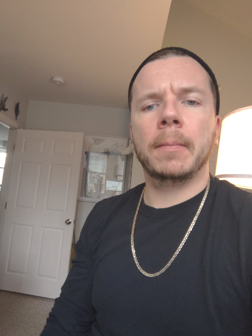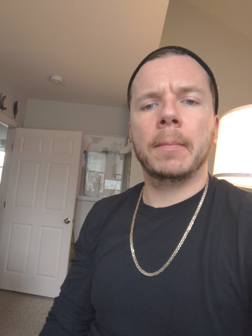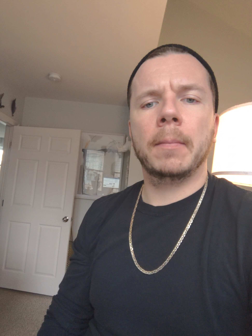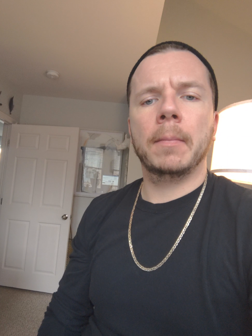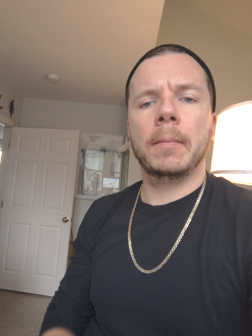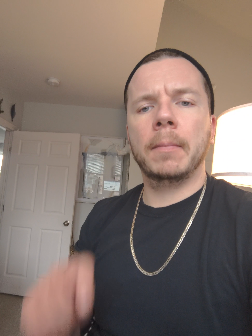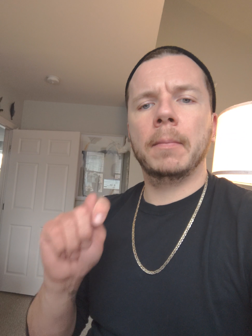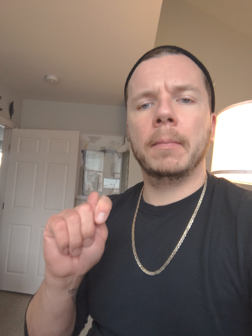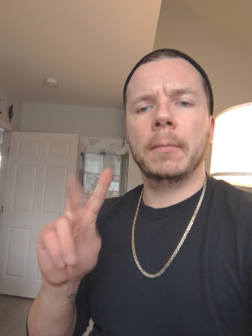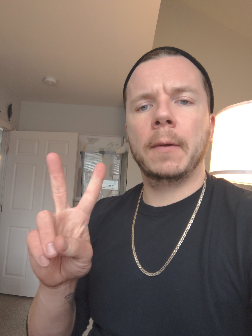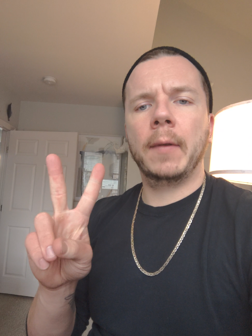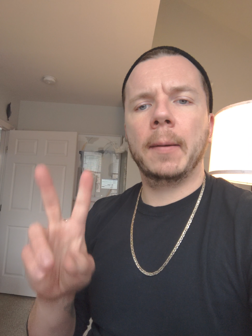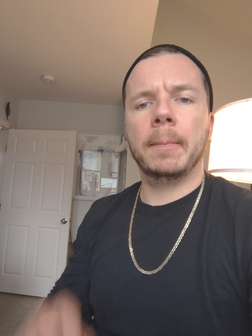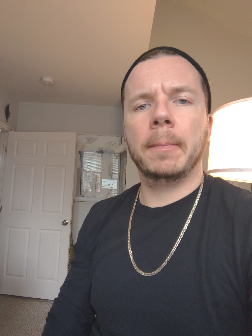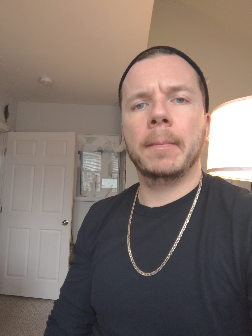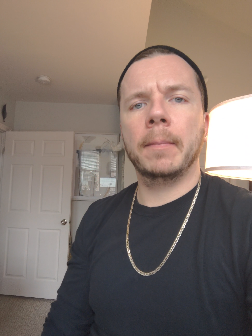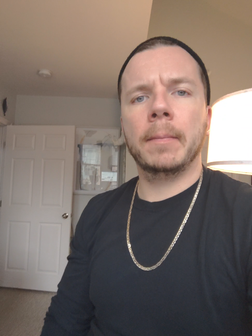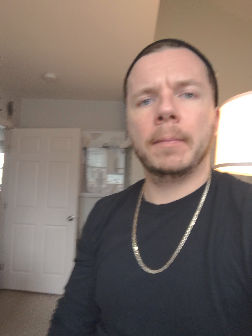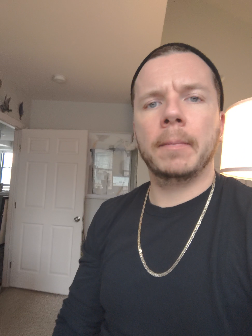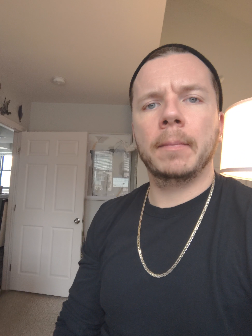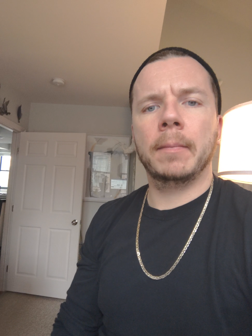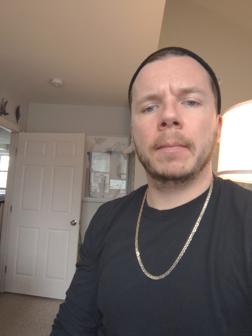TV